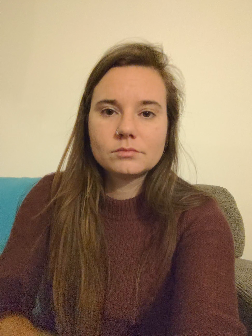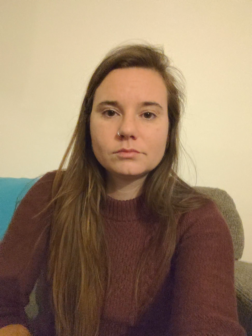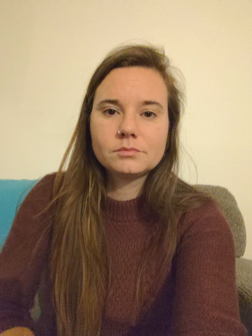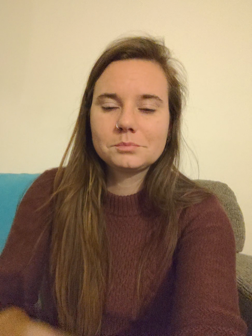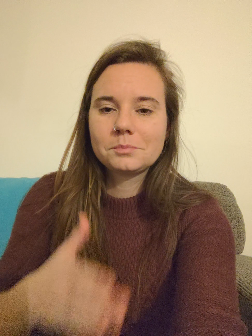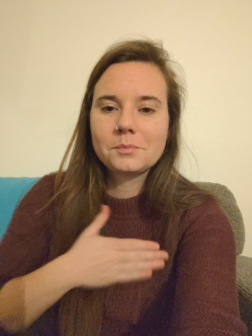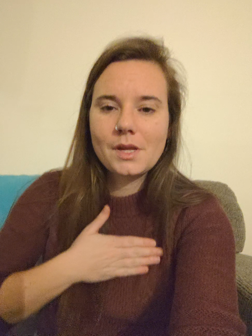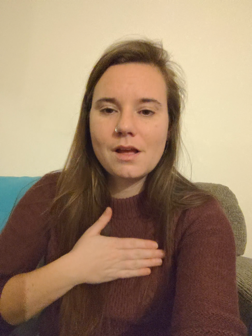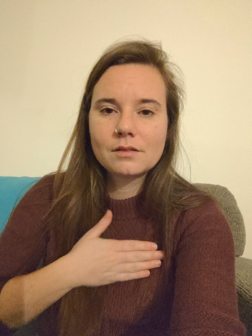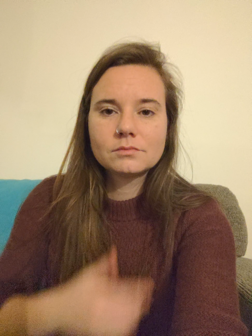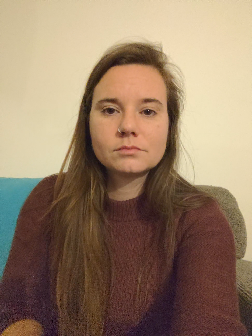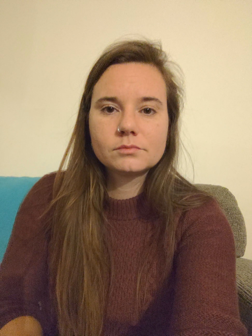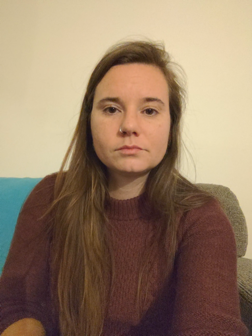my